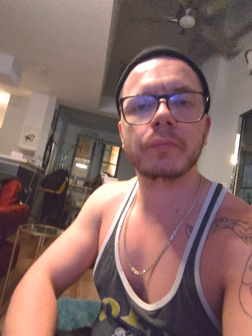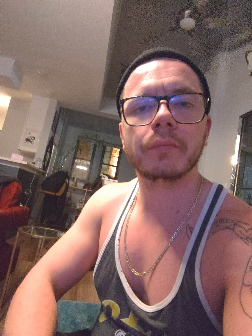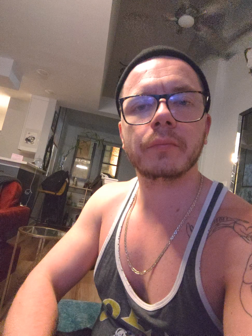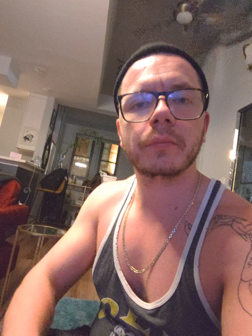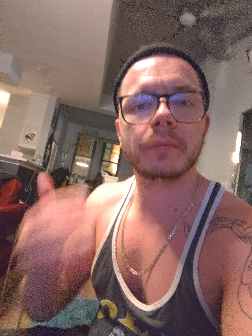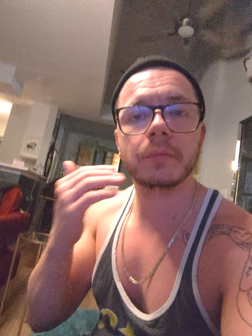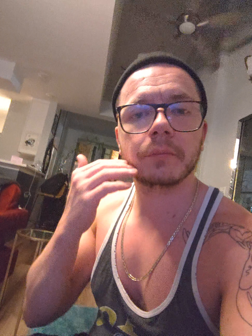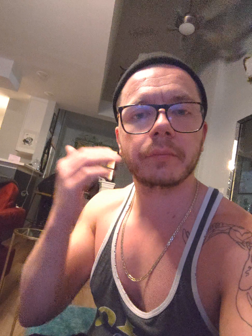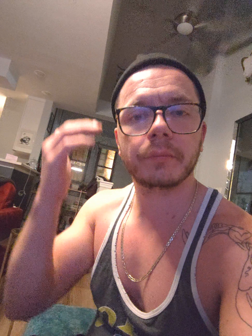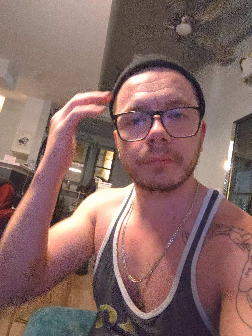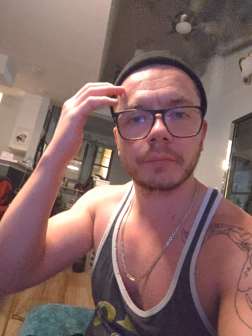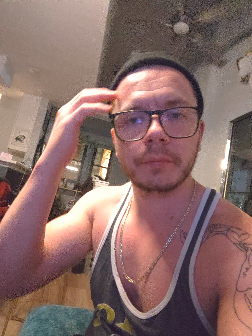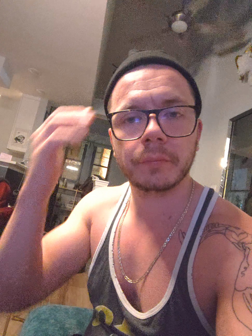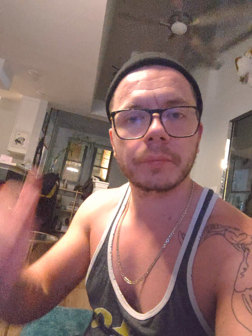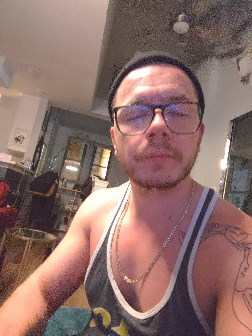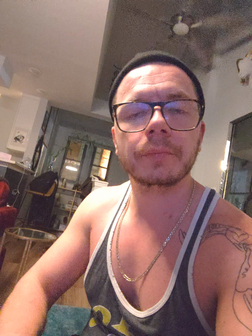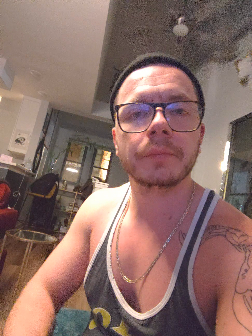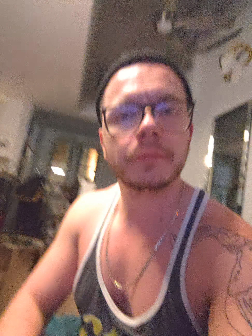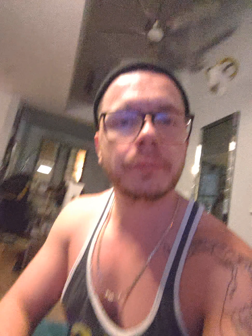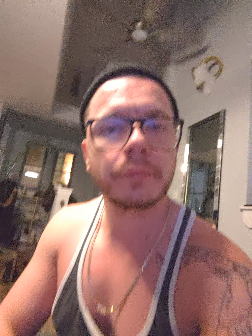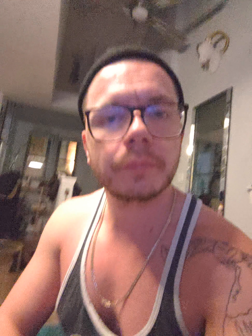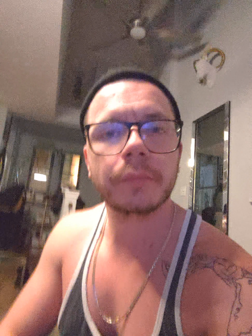head